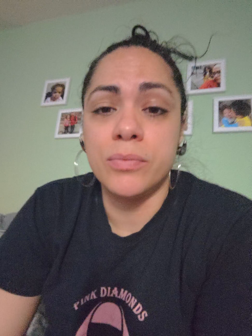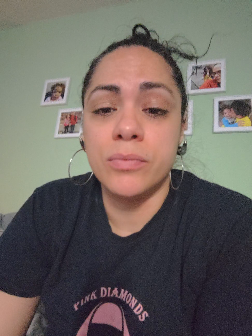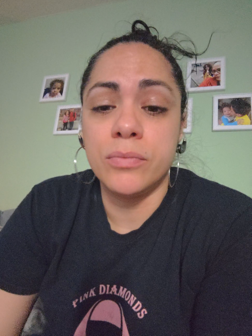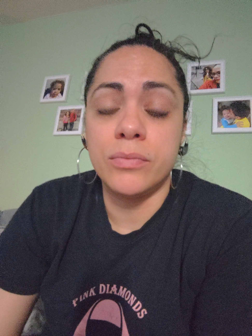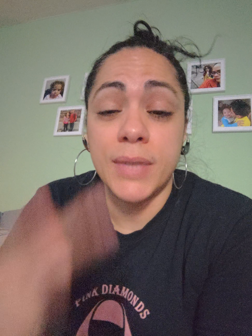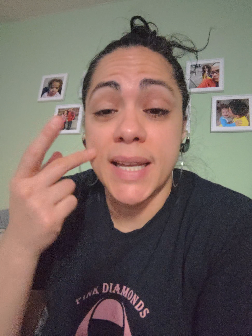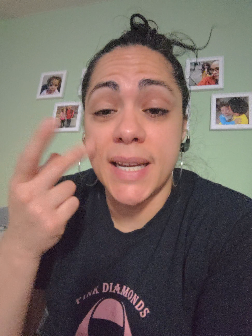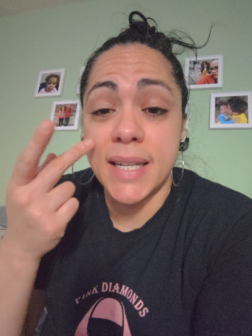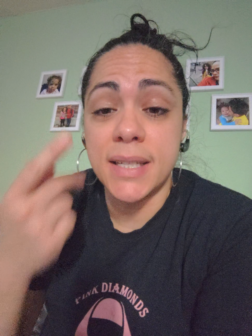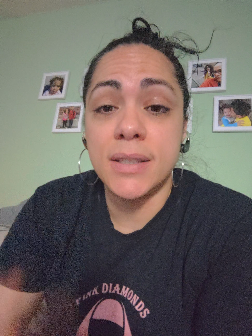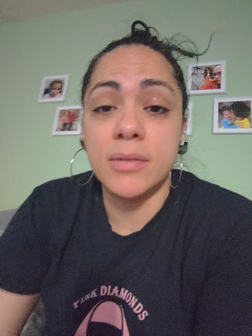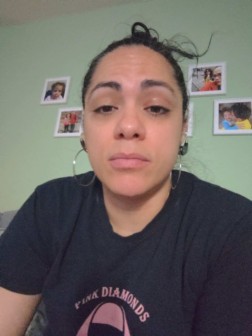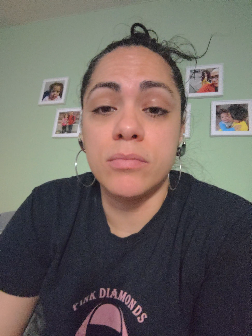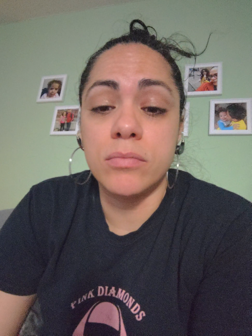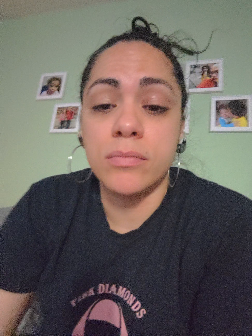kitty